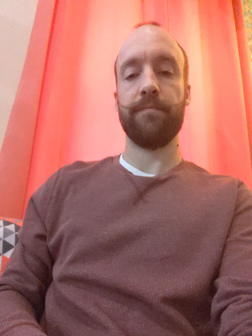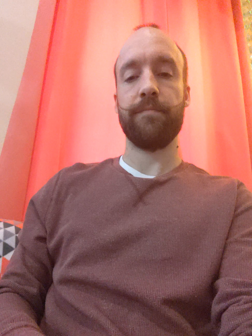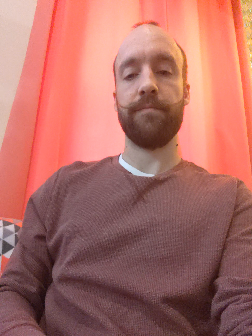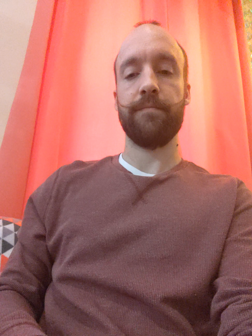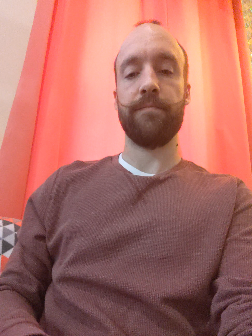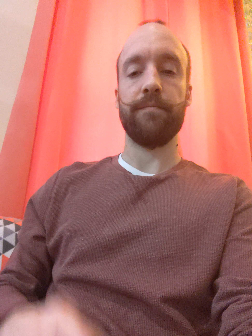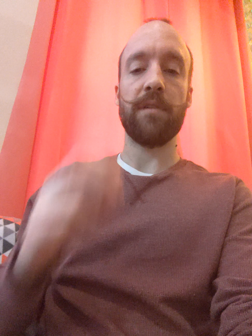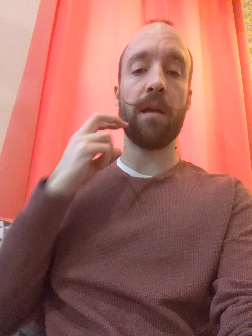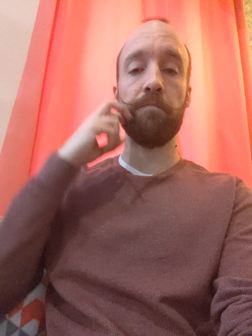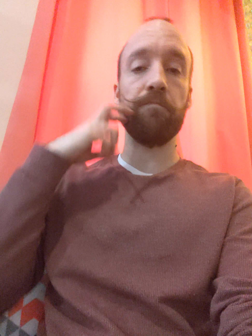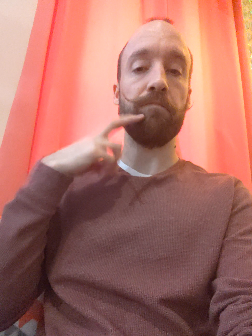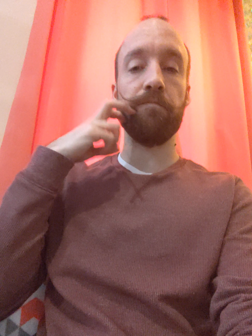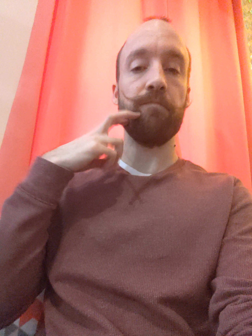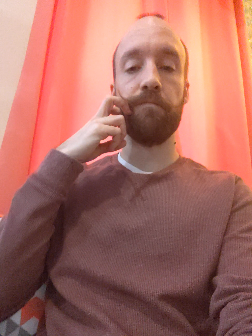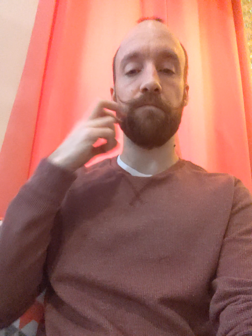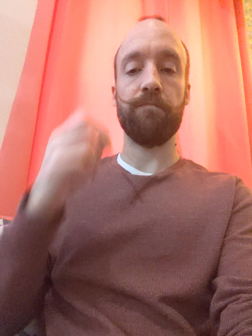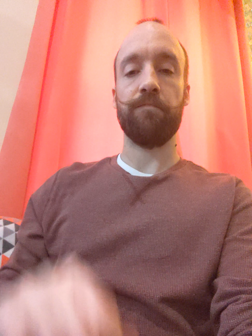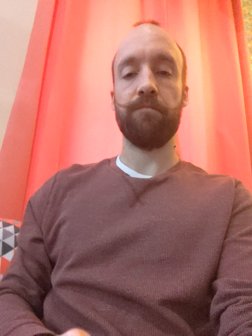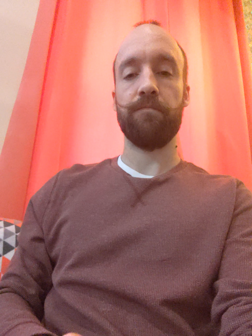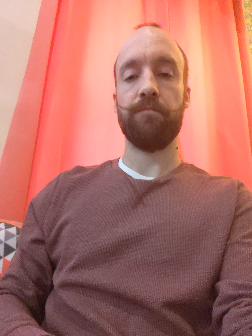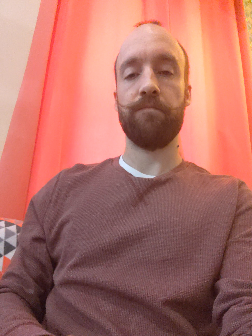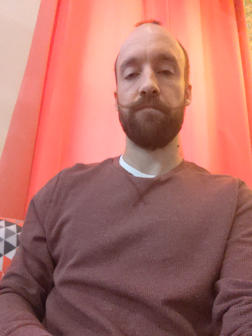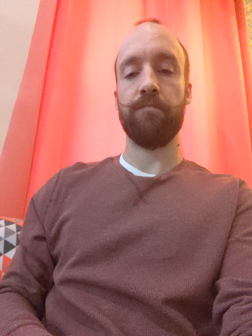gum